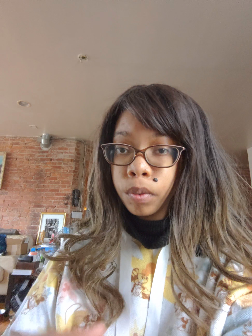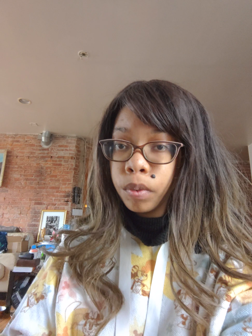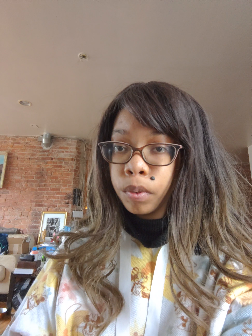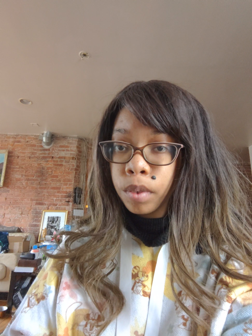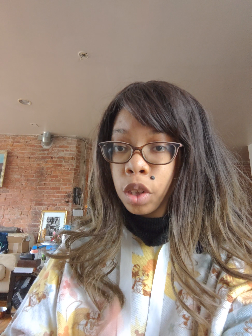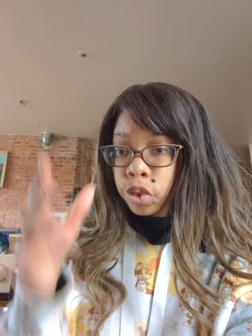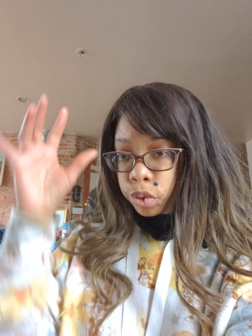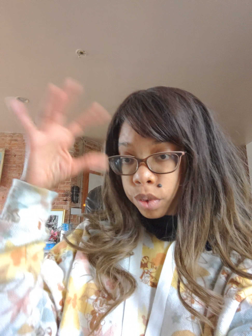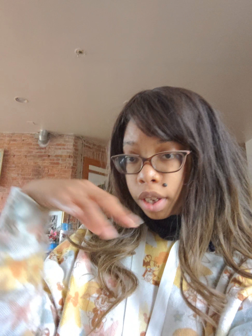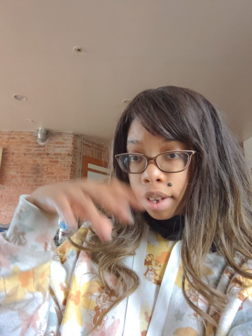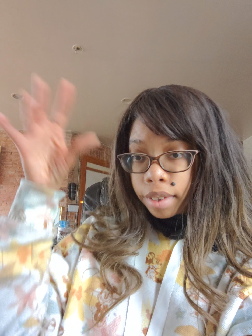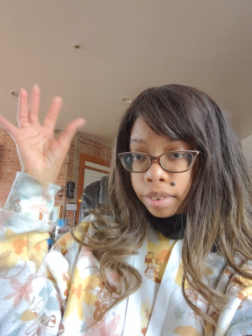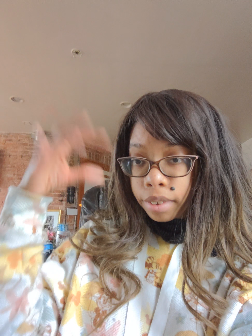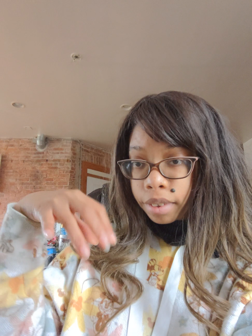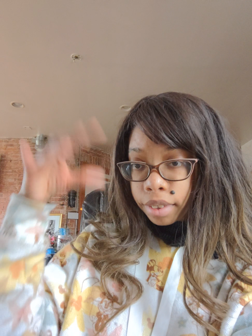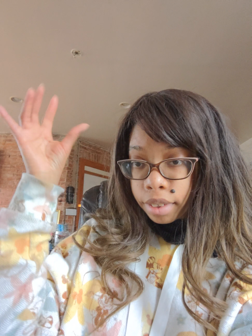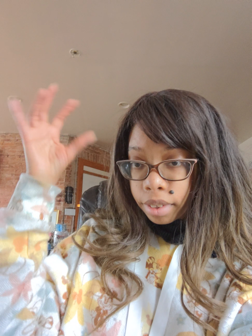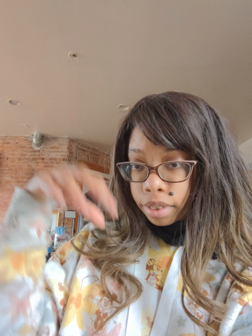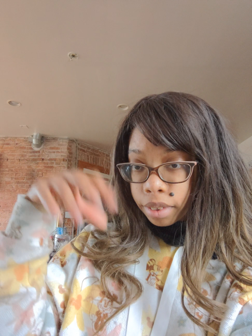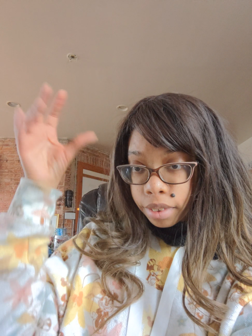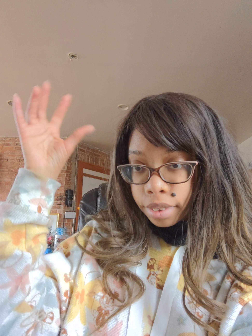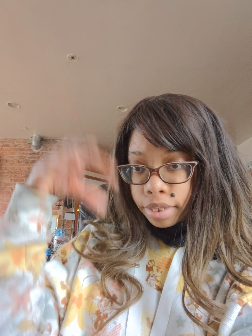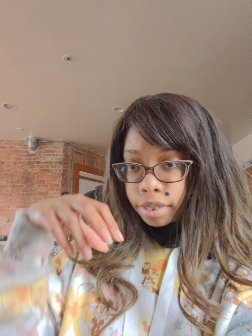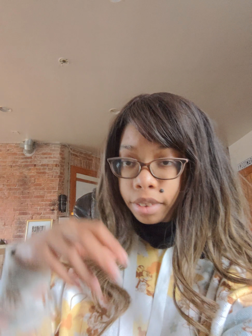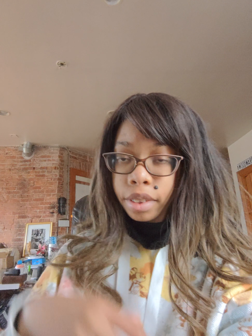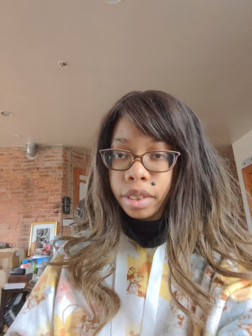rain